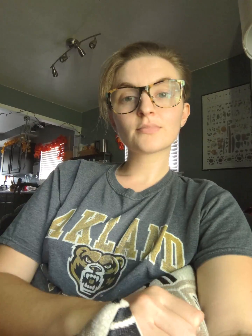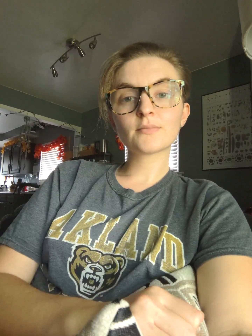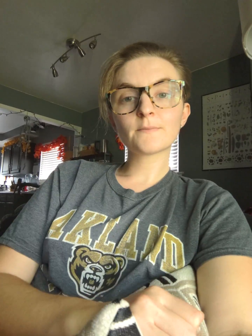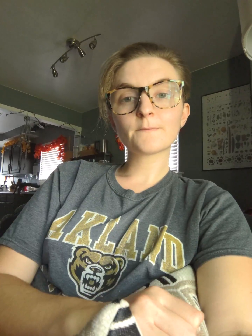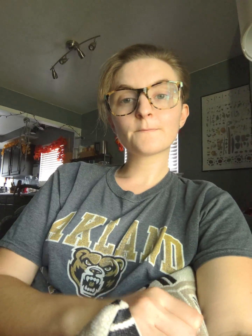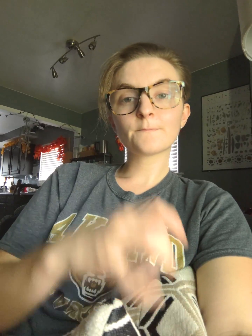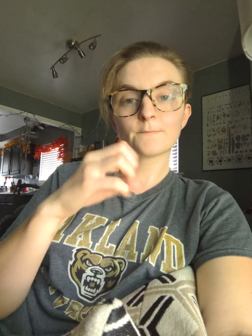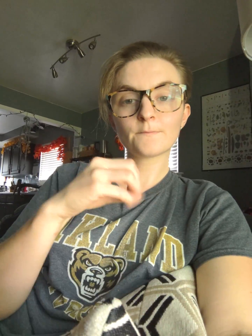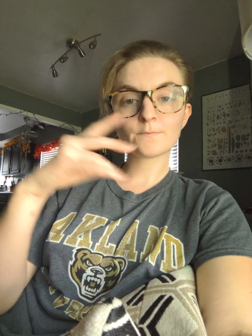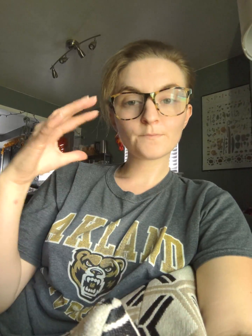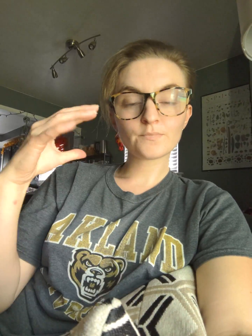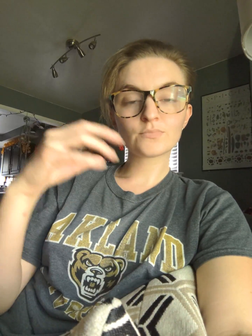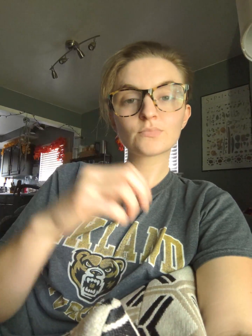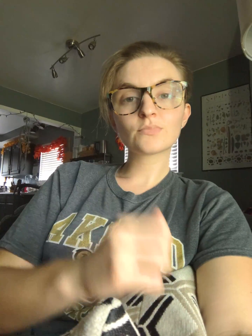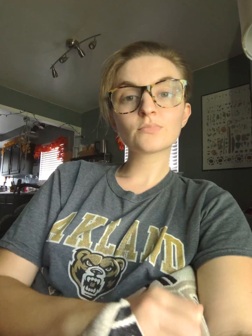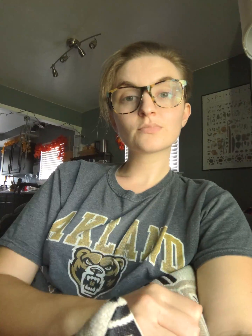bubbles